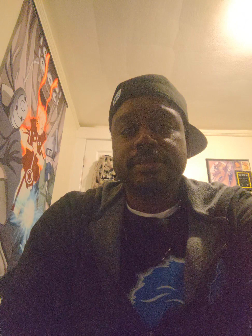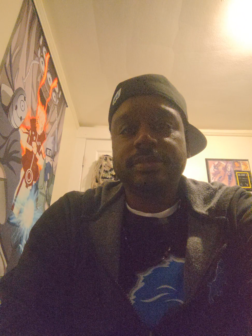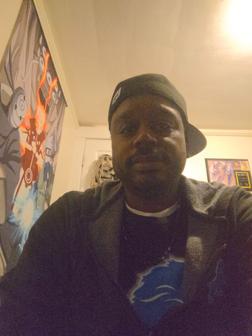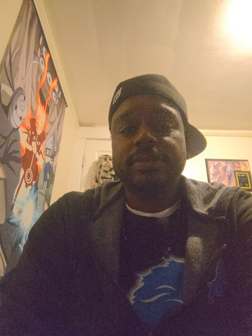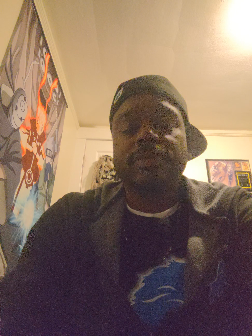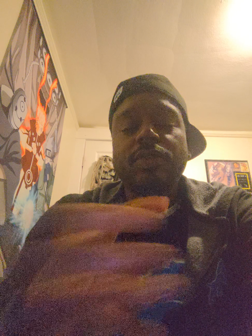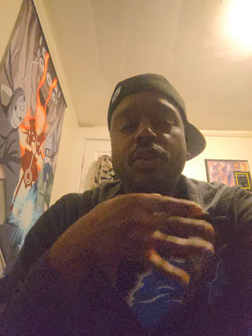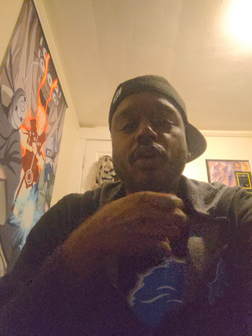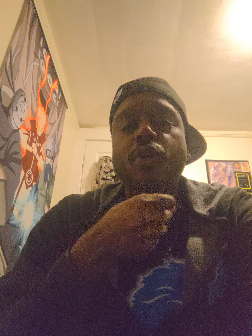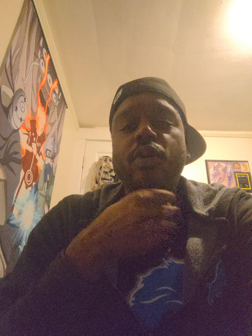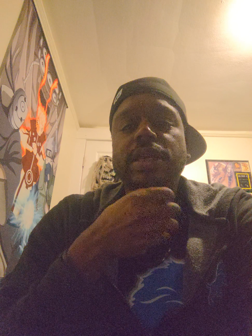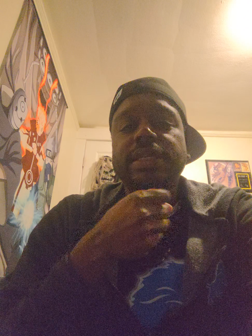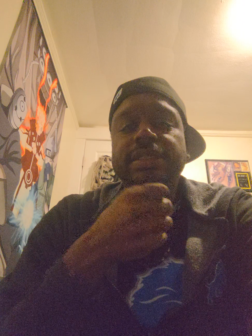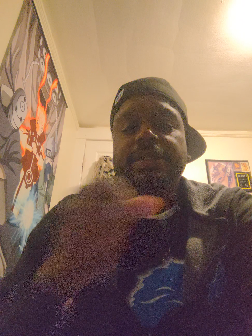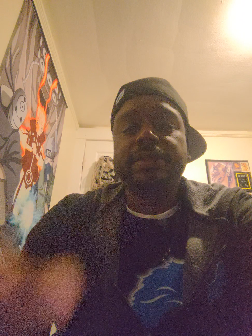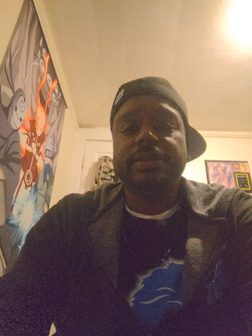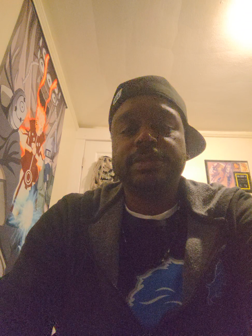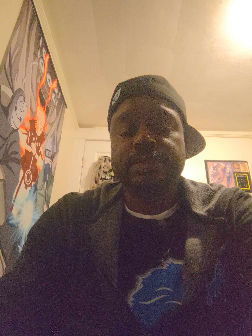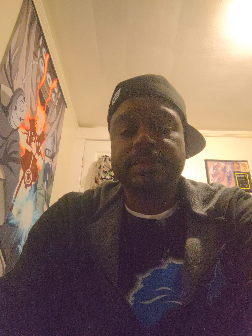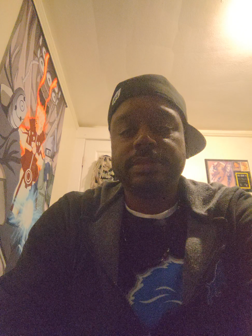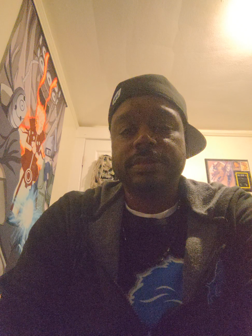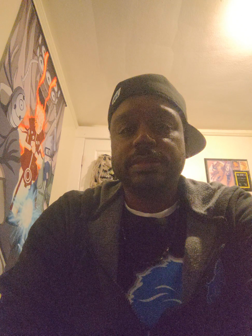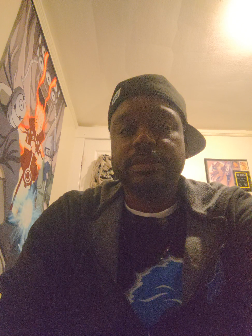orange